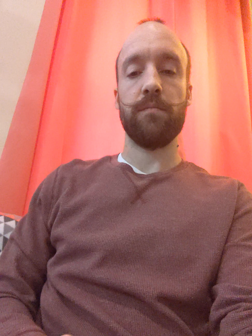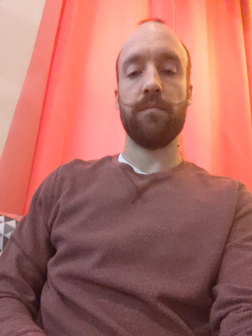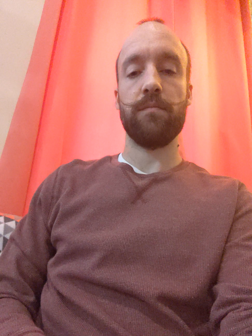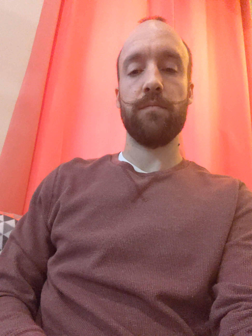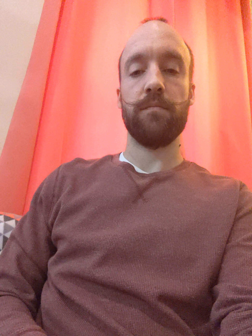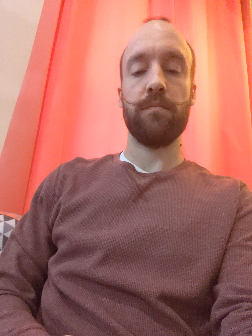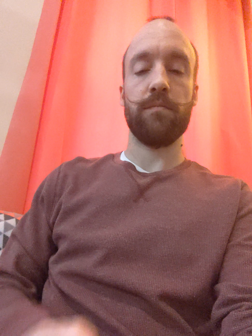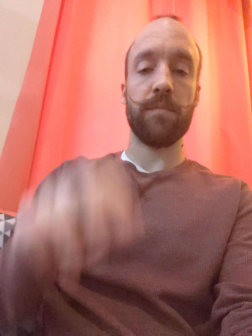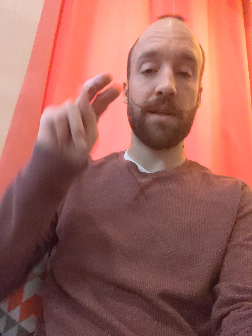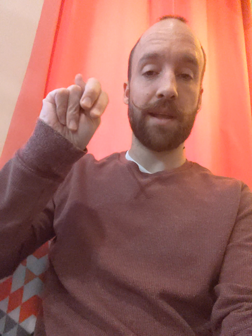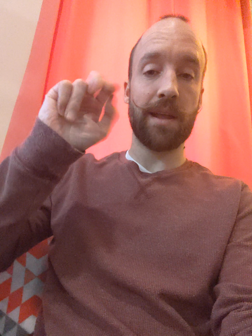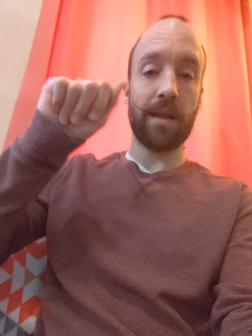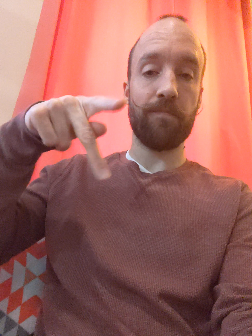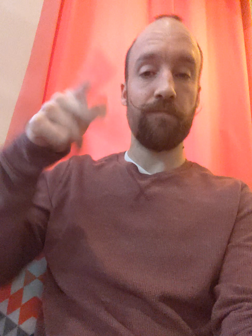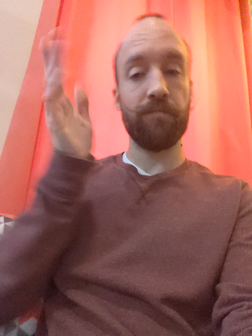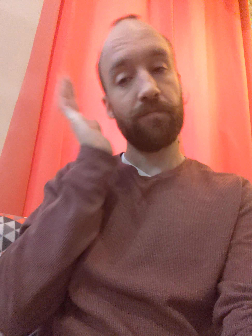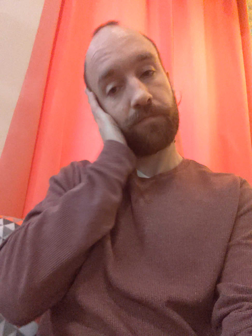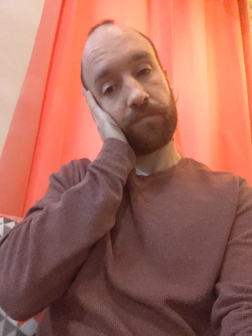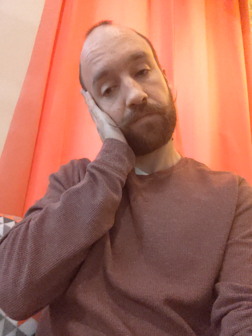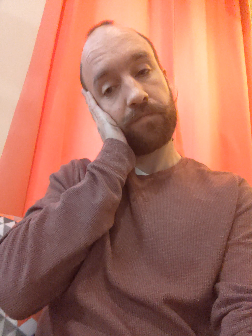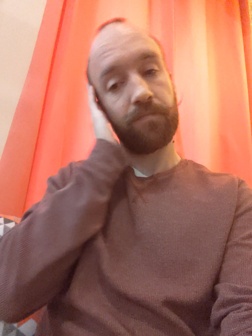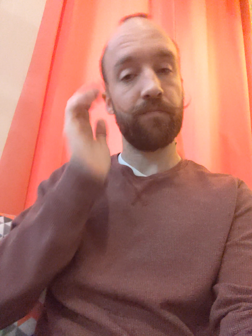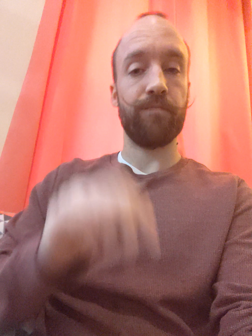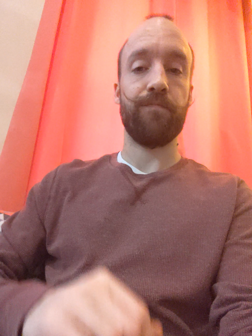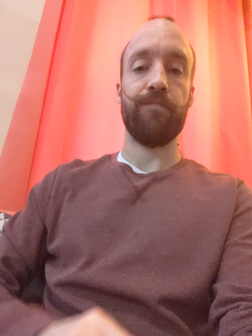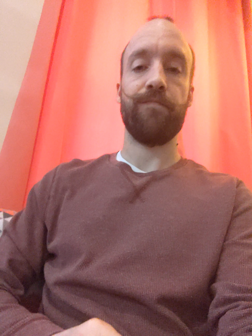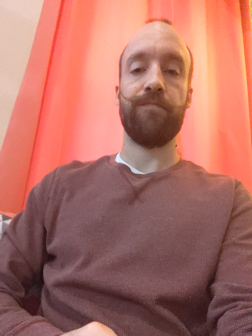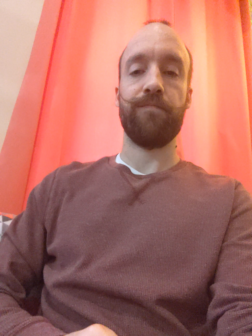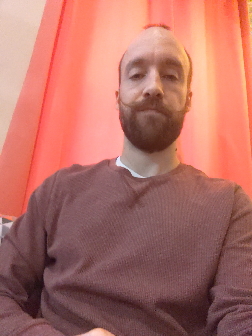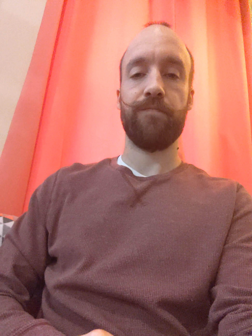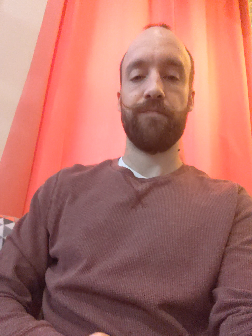nap